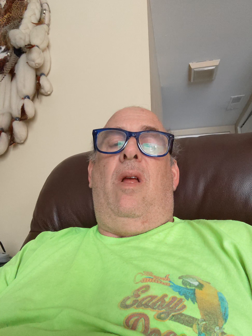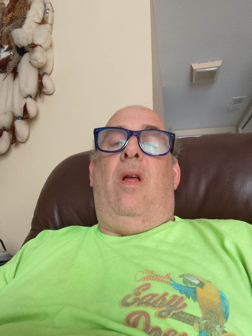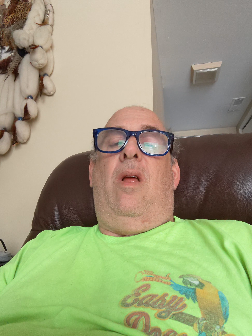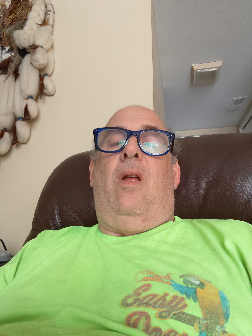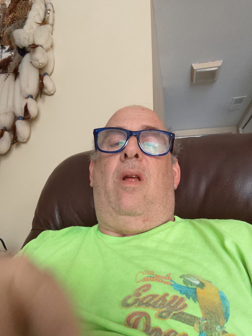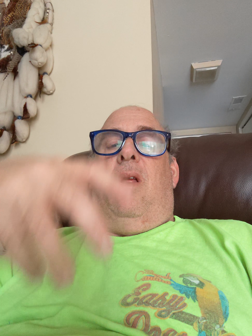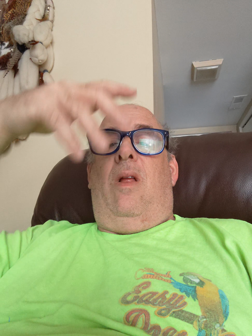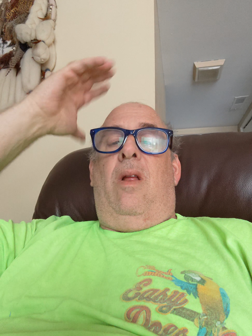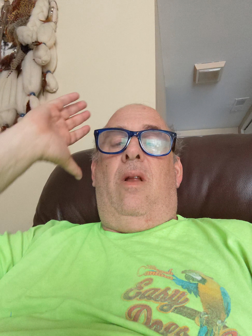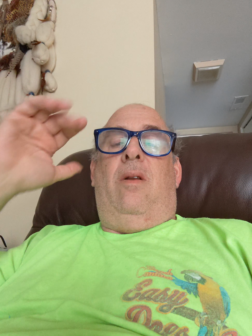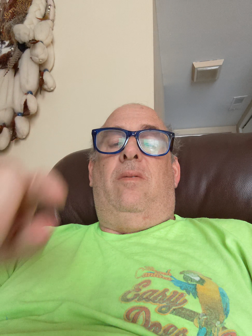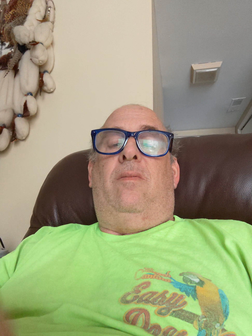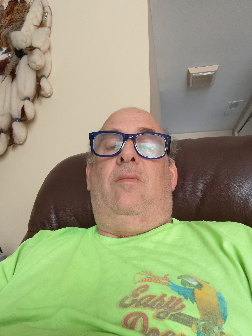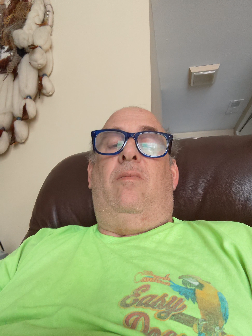lion